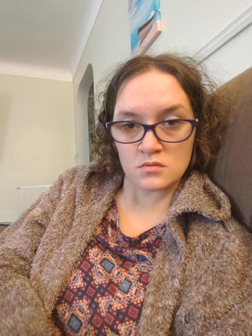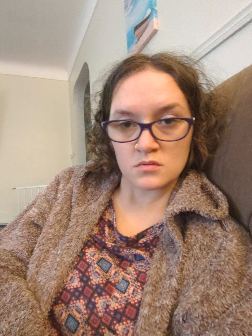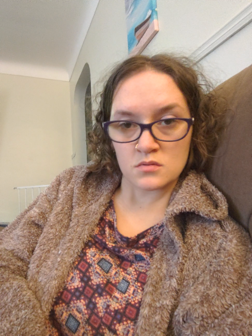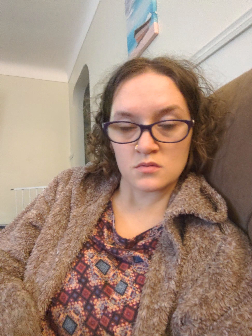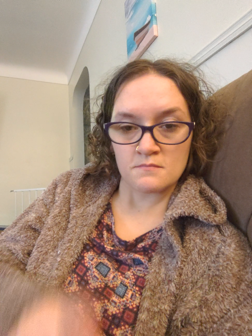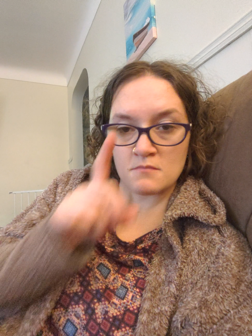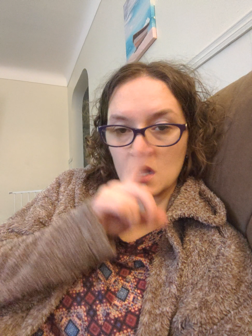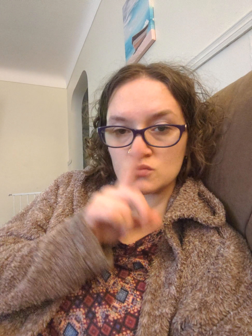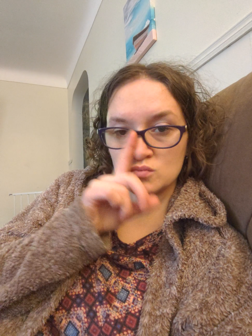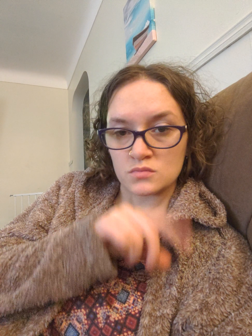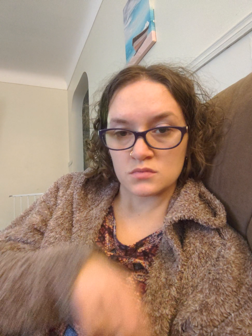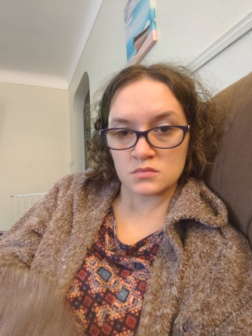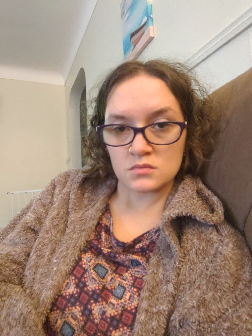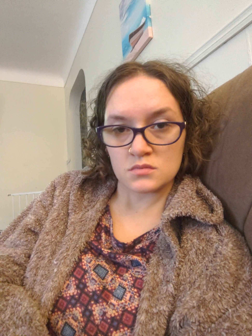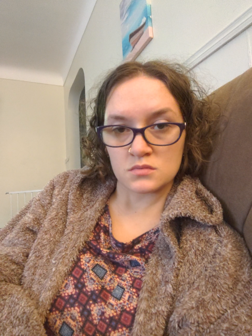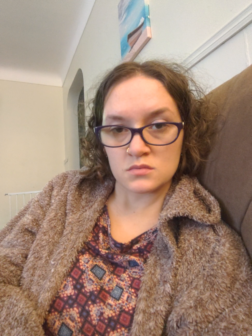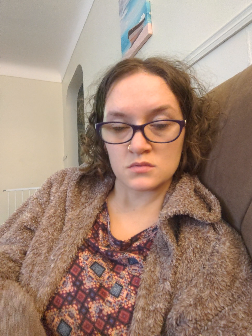mouse